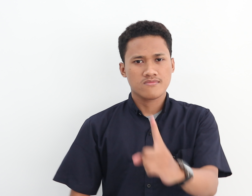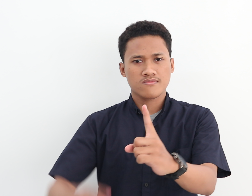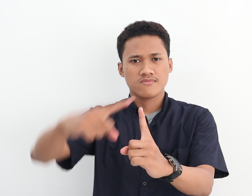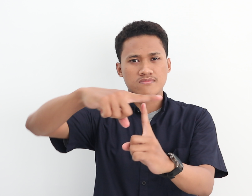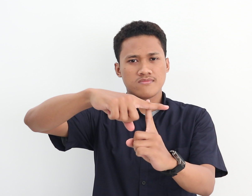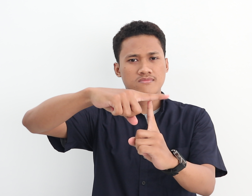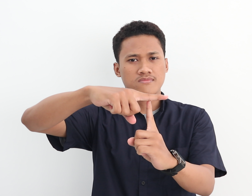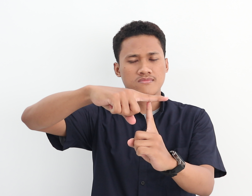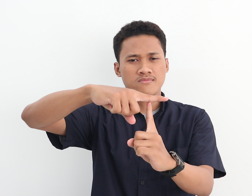T